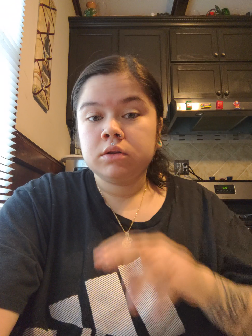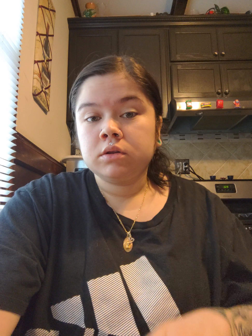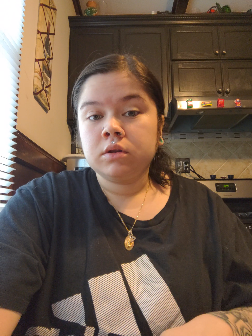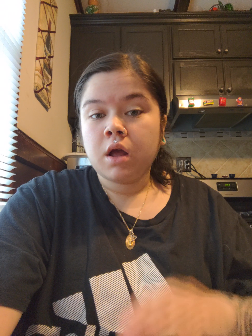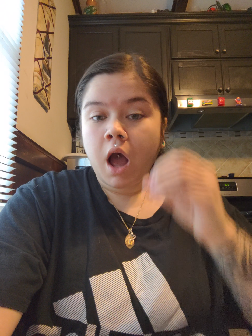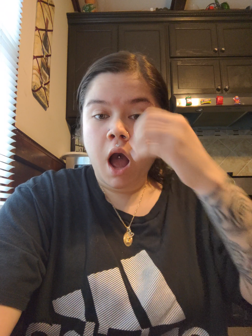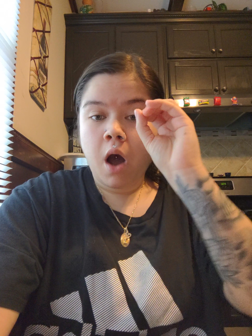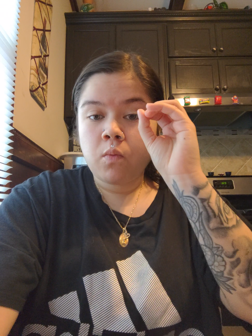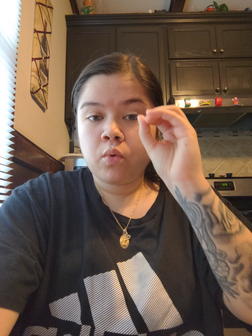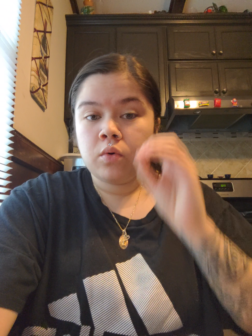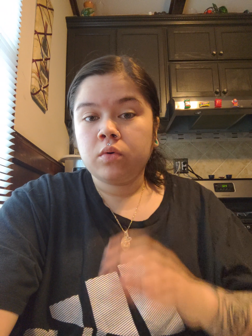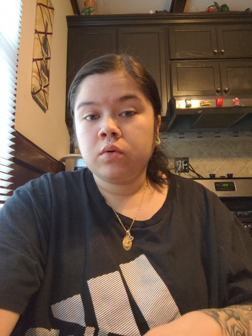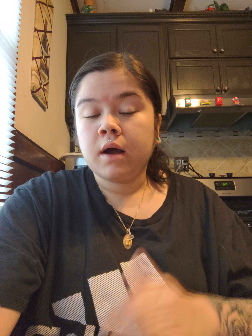owl